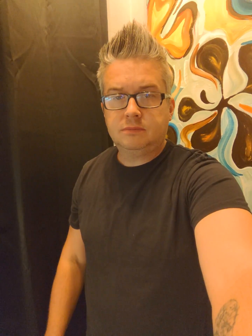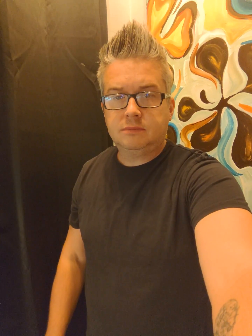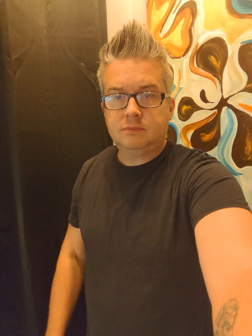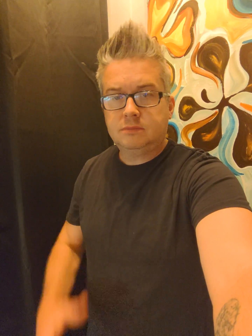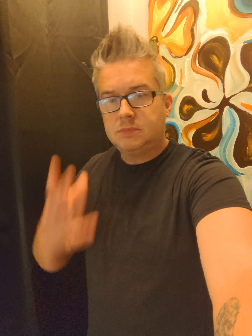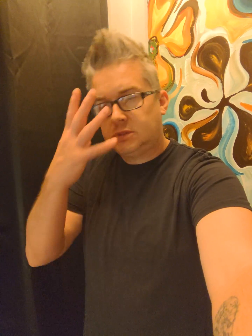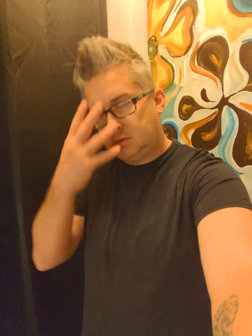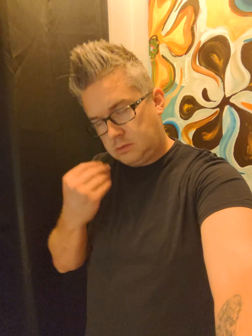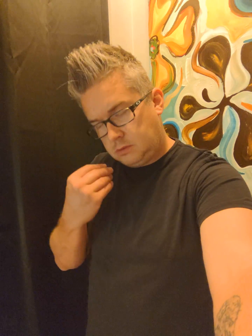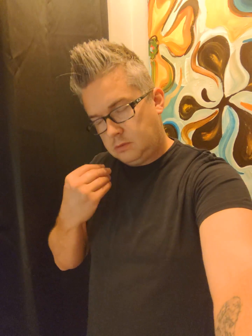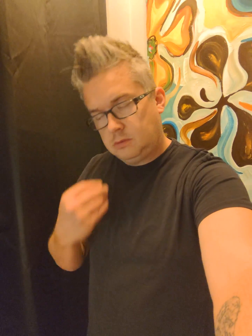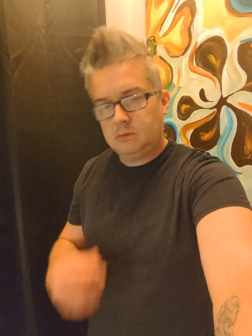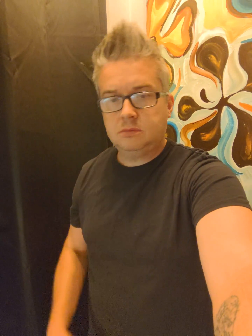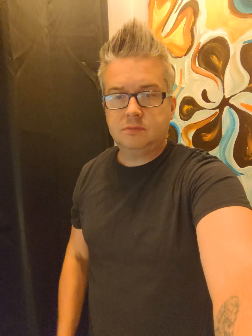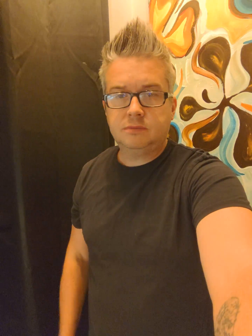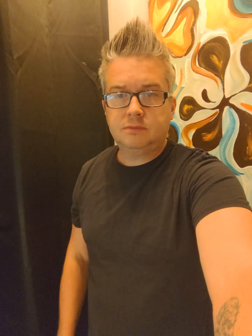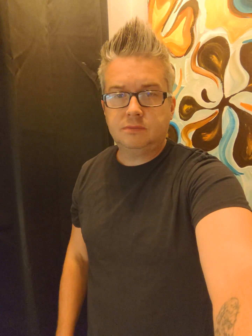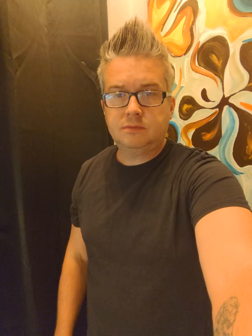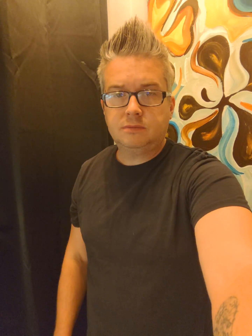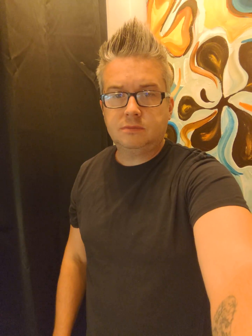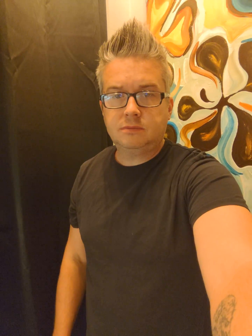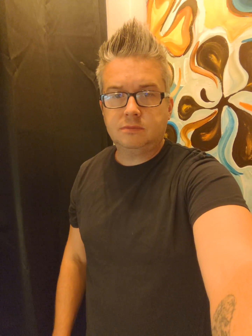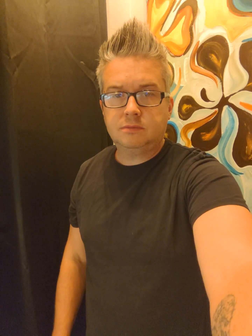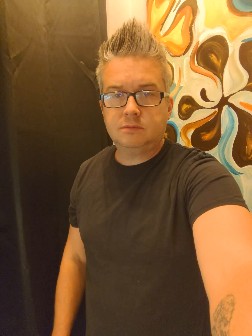asleep